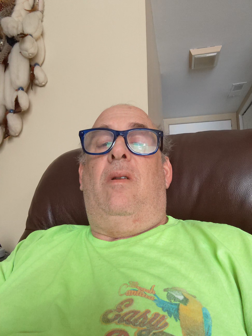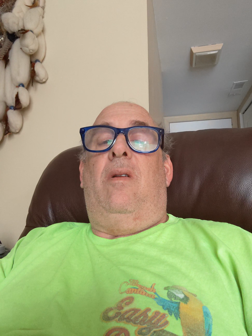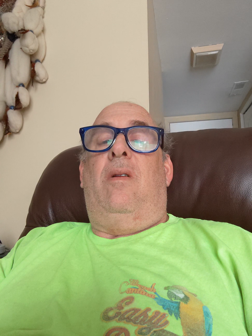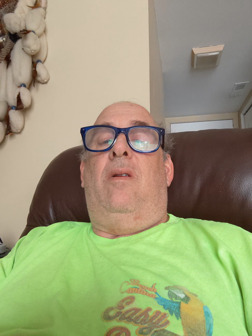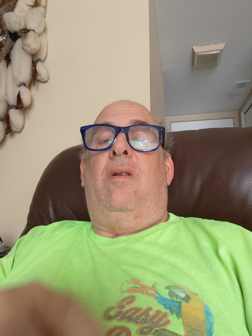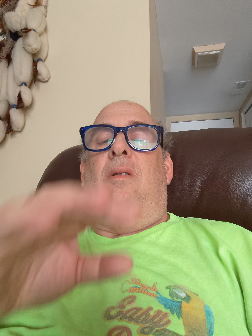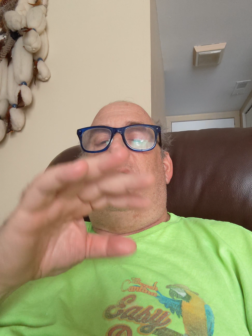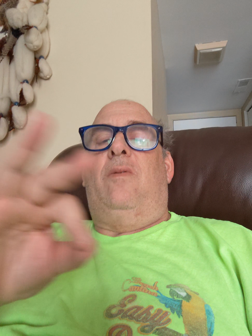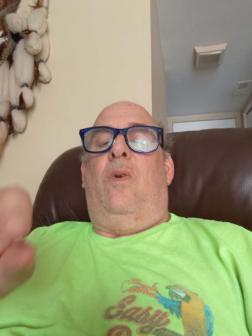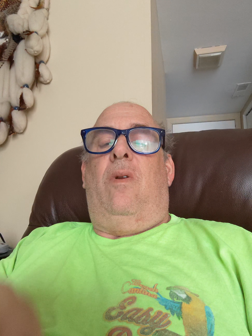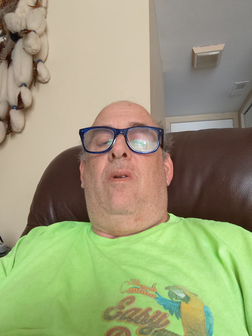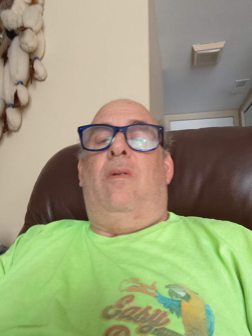story